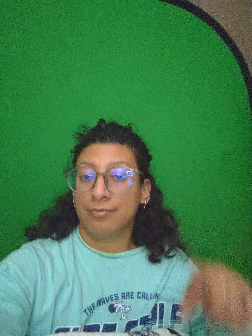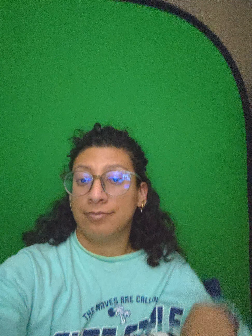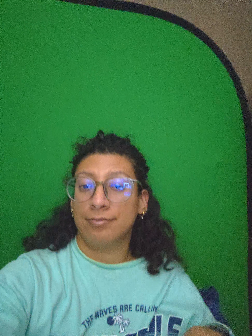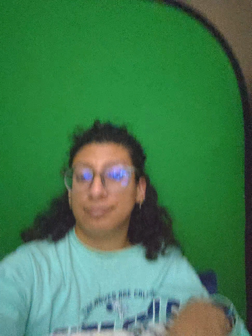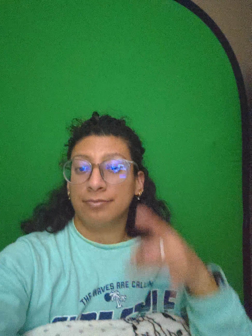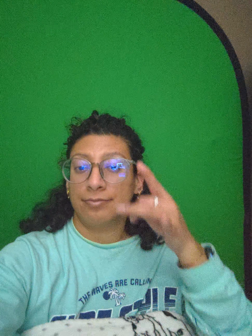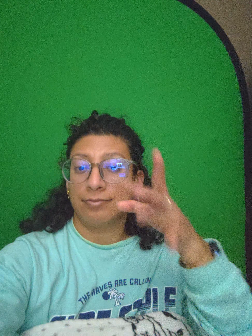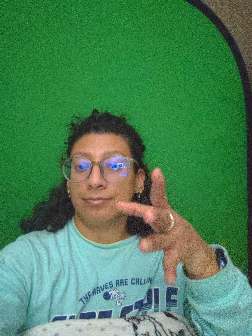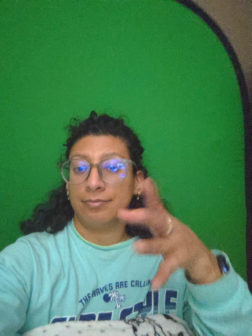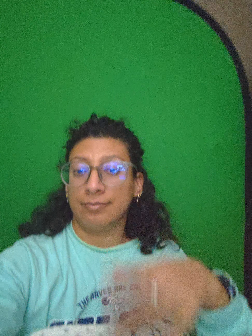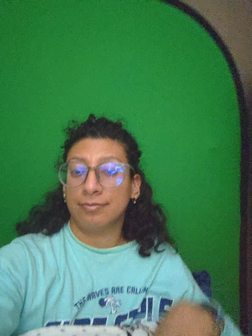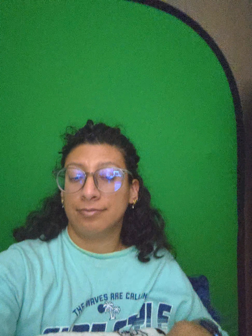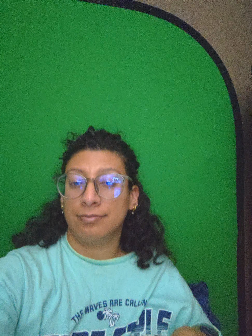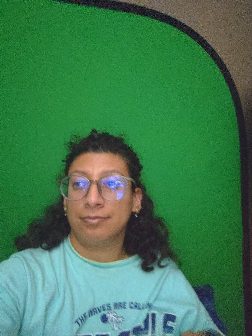hate